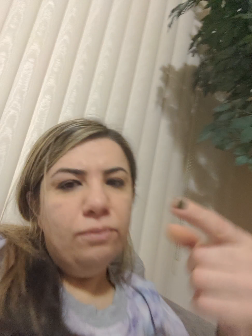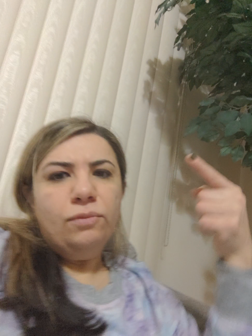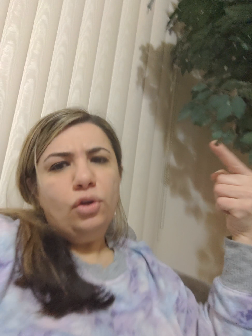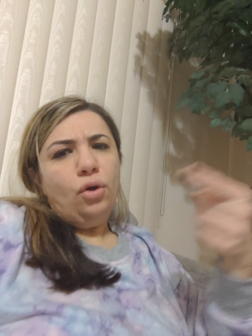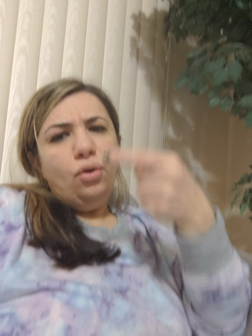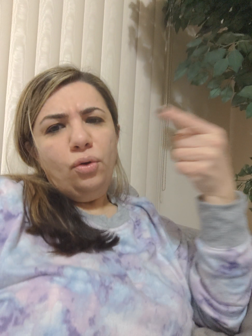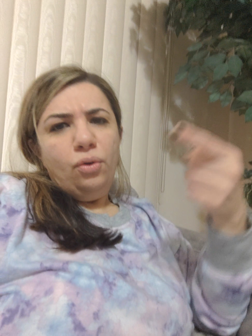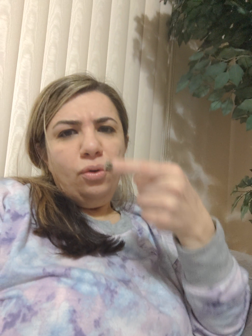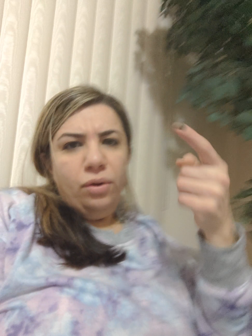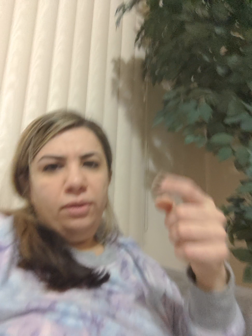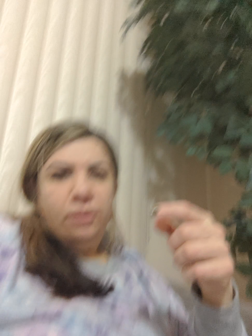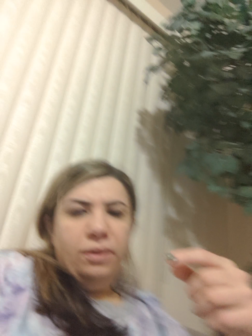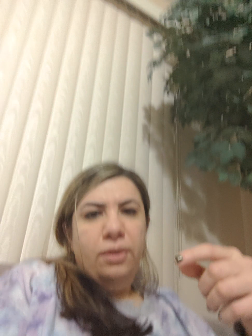owie